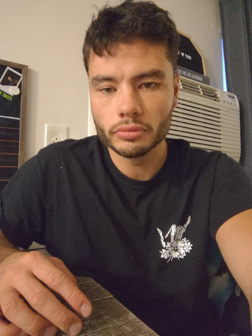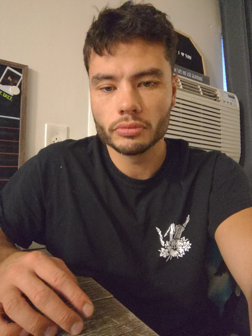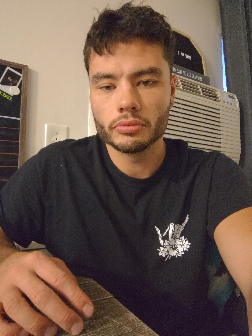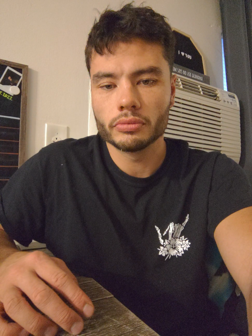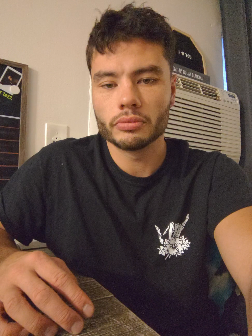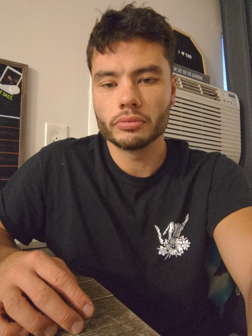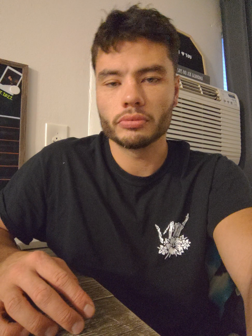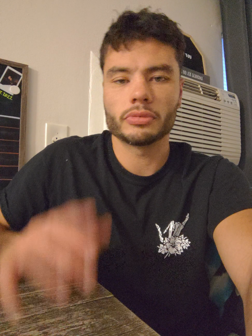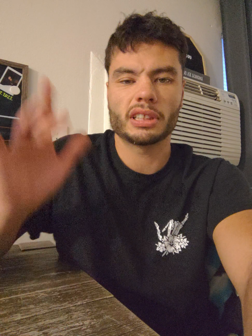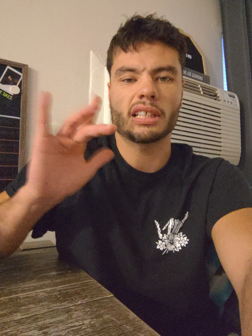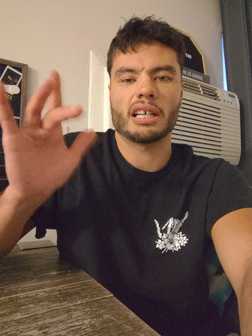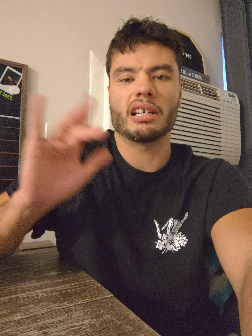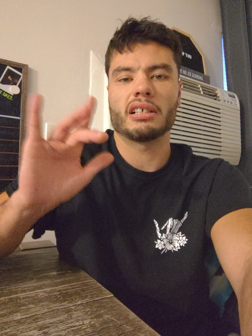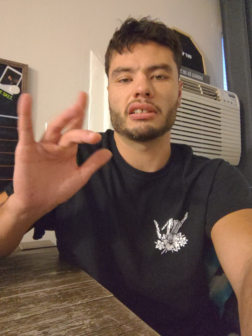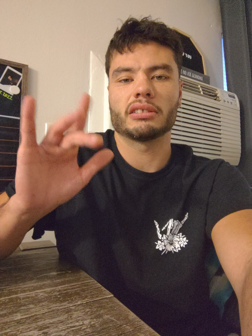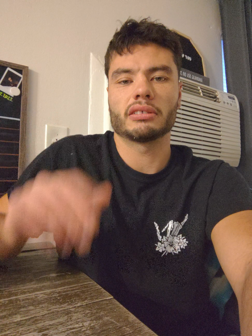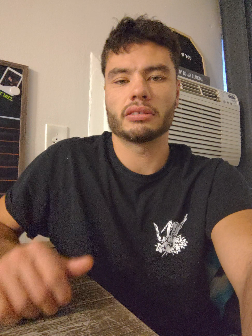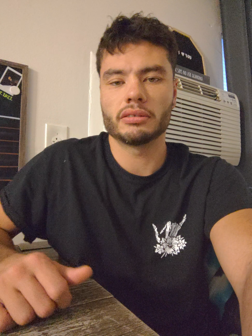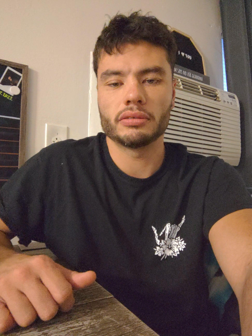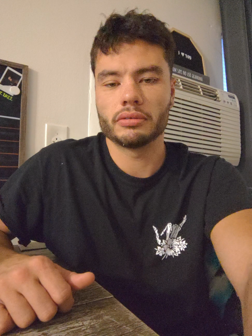yucky